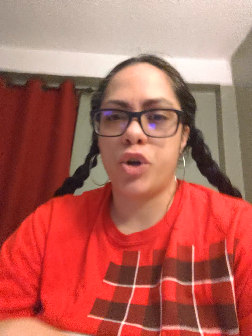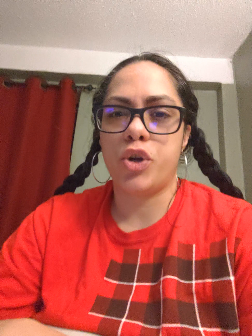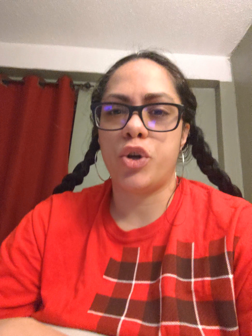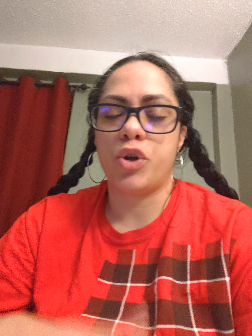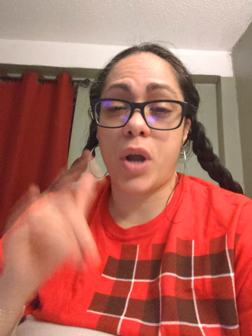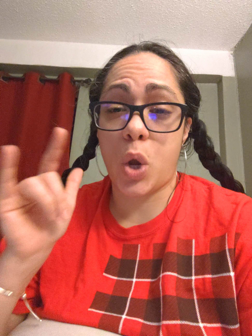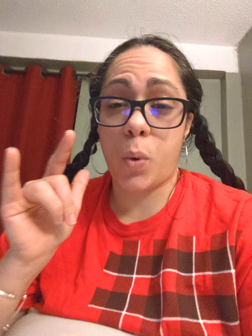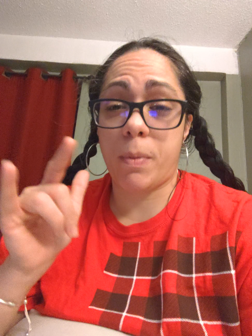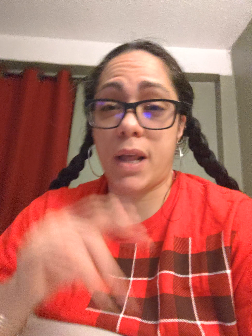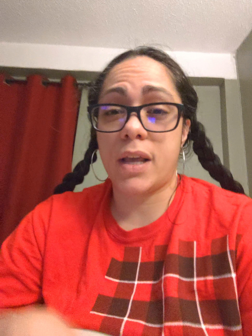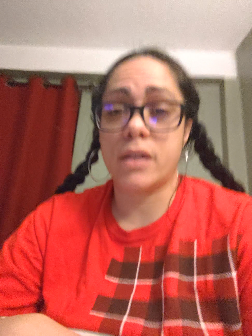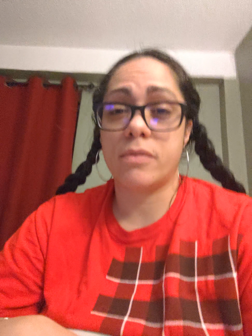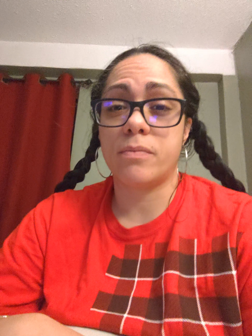airplane